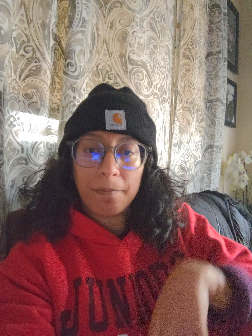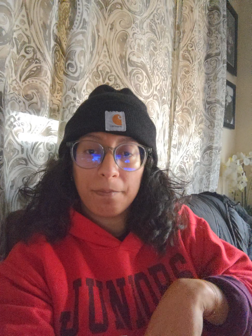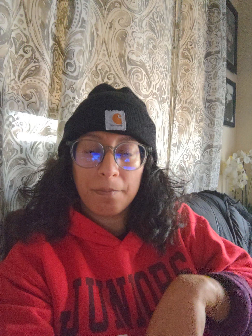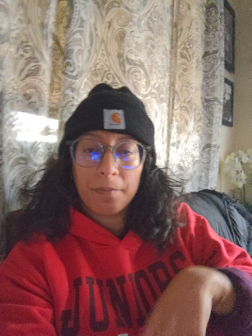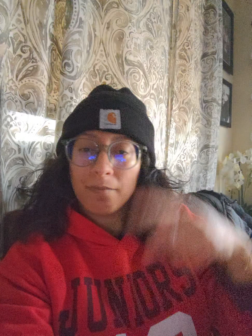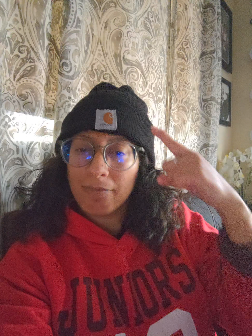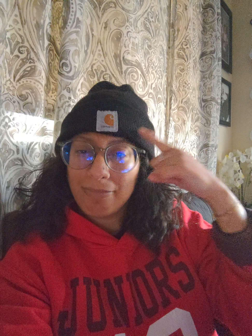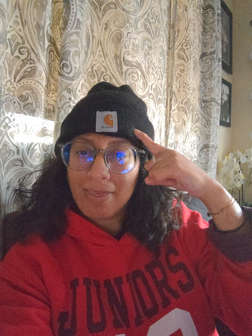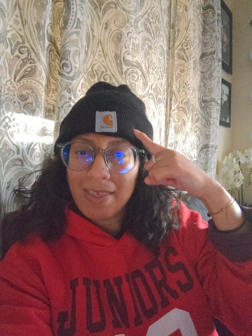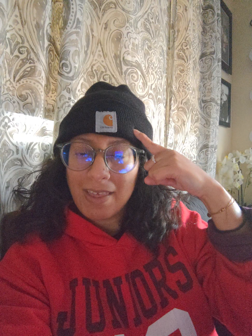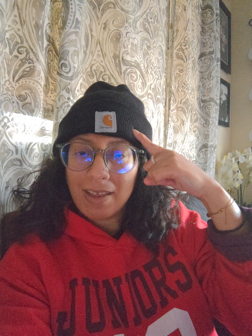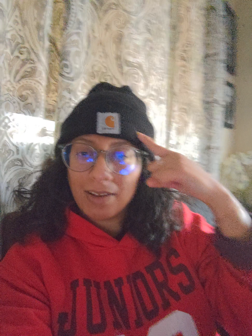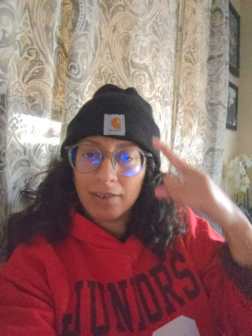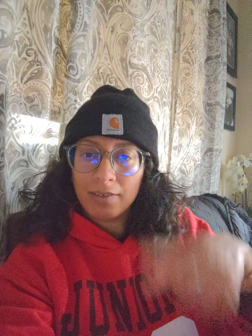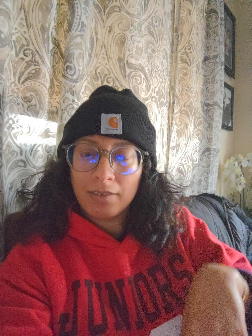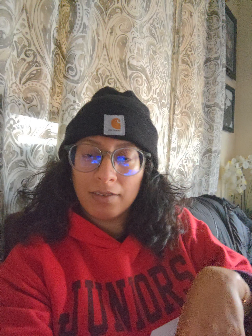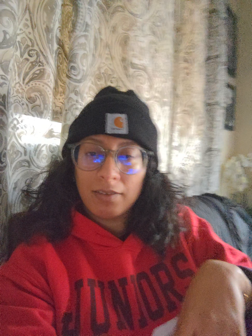think